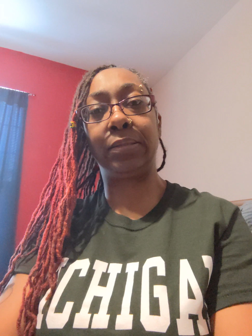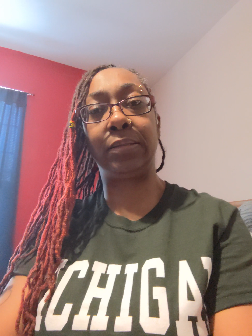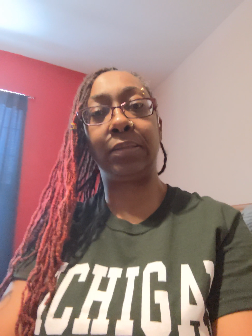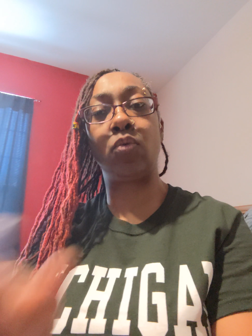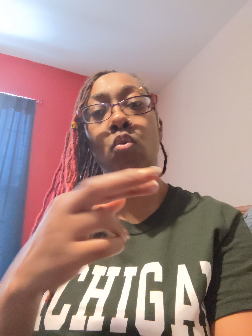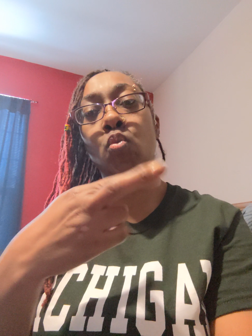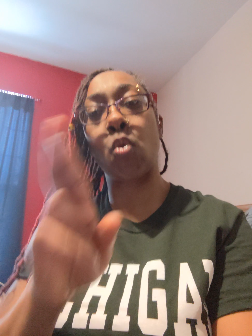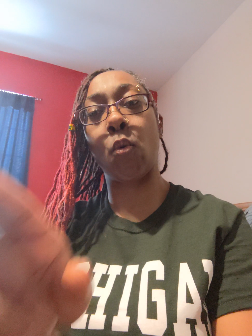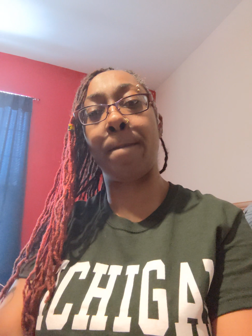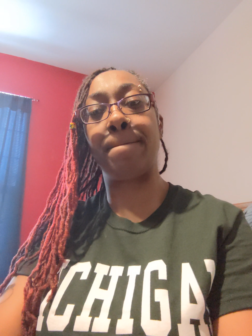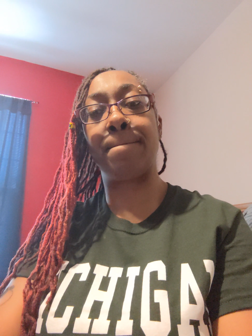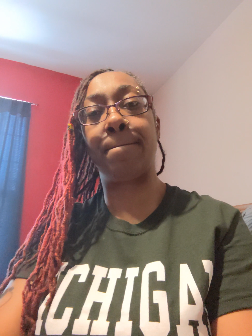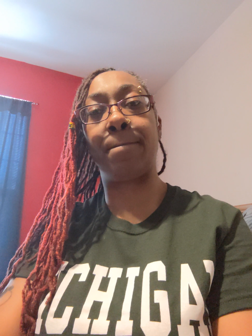room